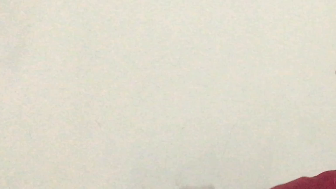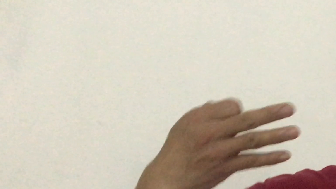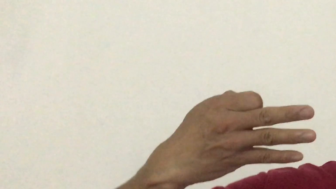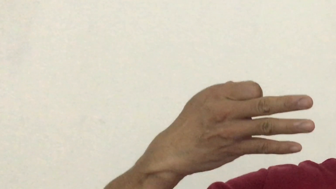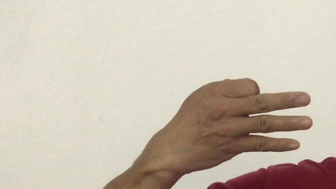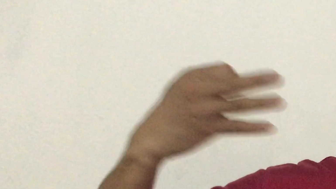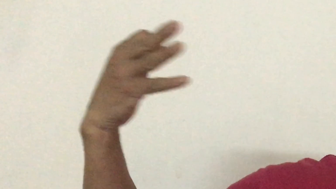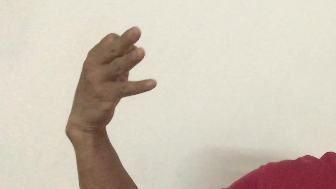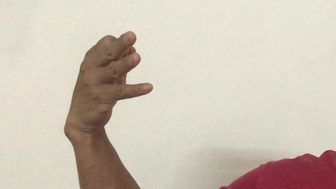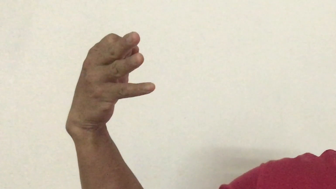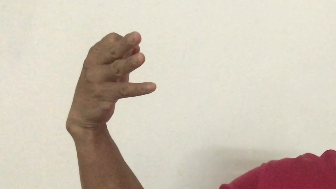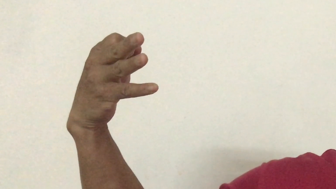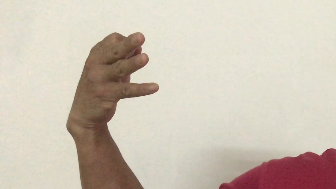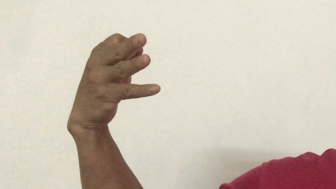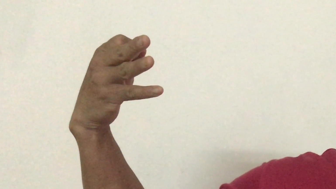ऊ